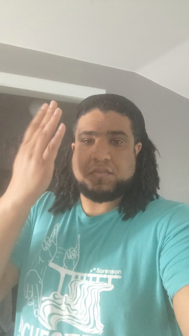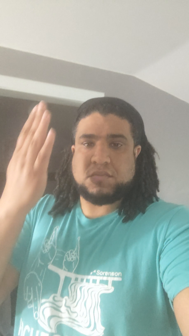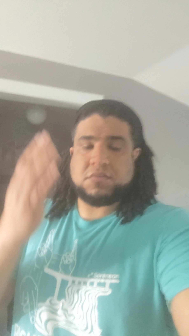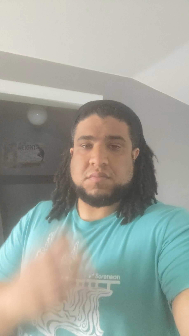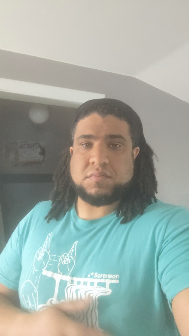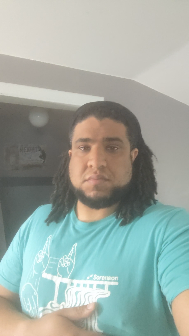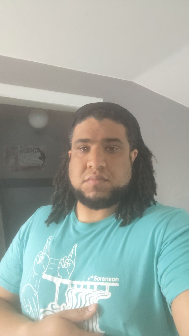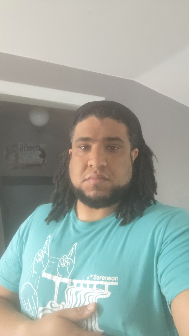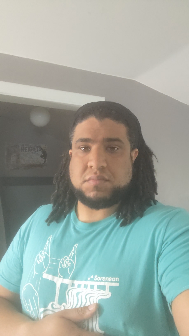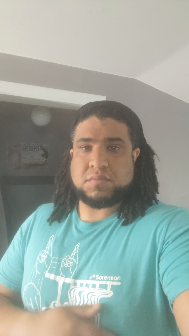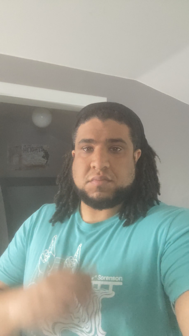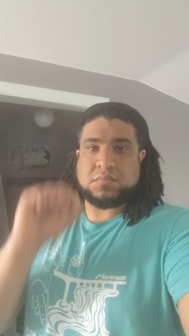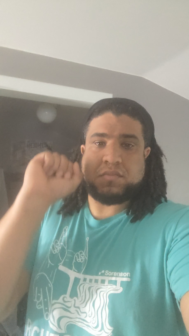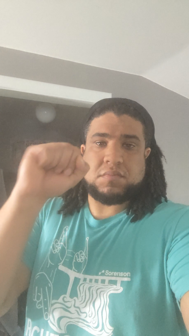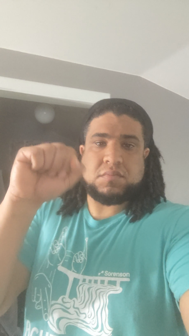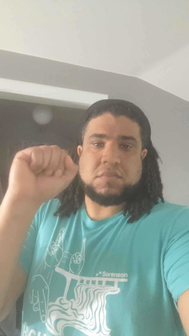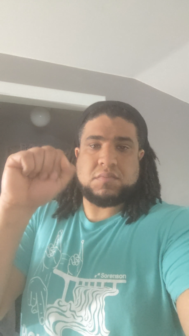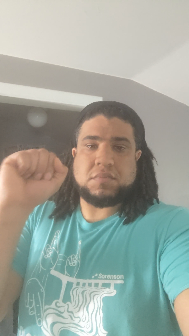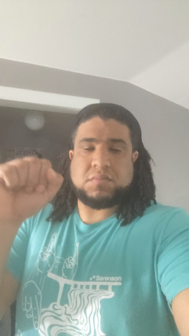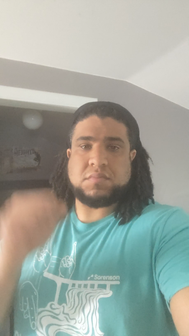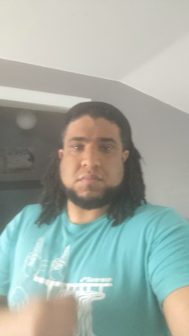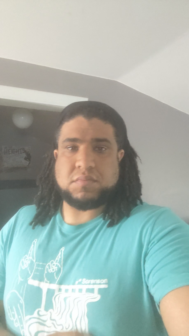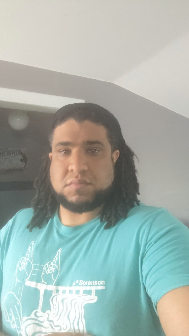knock